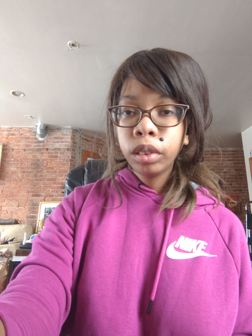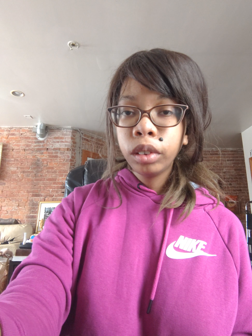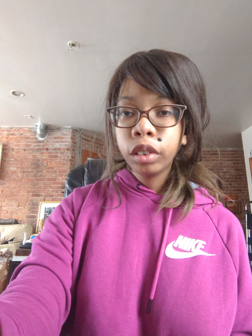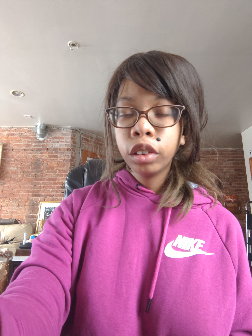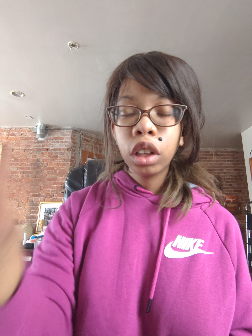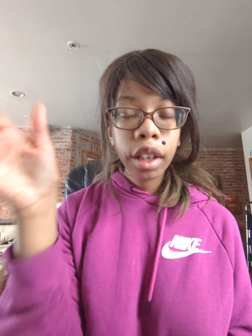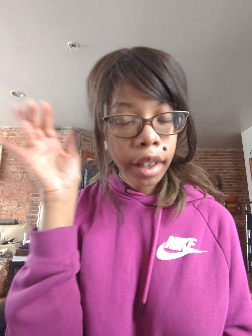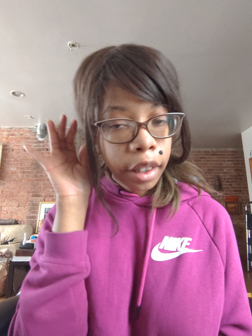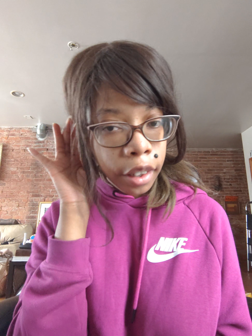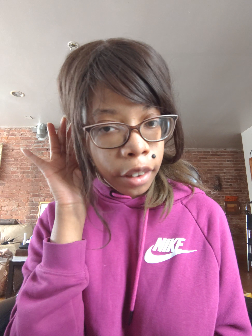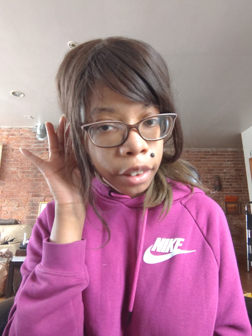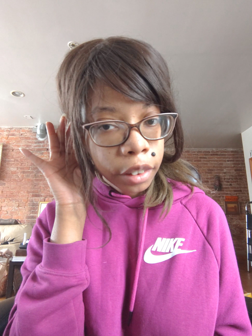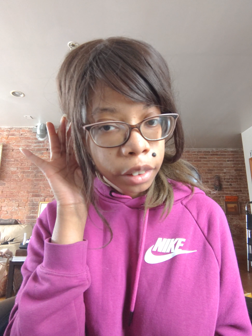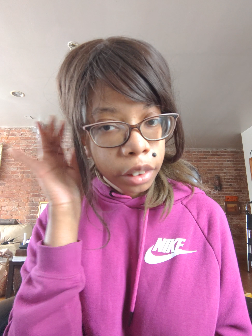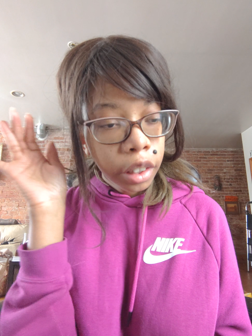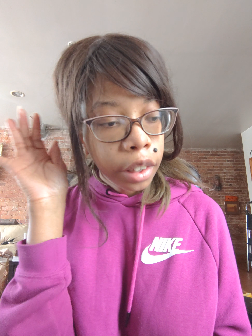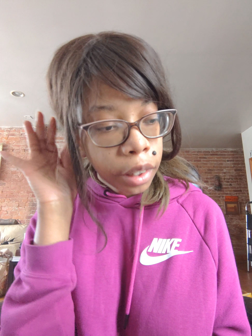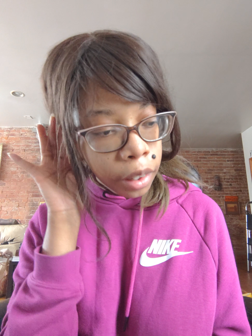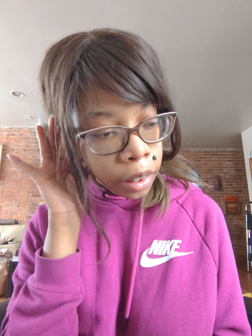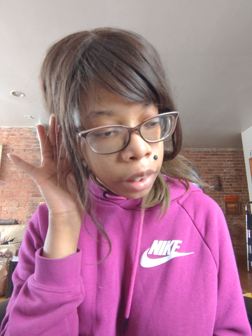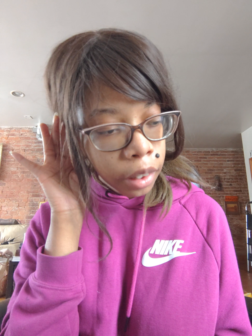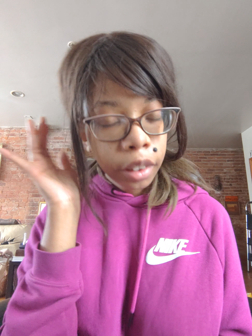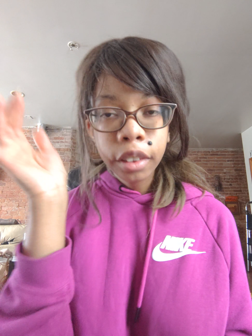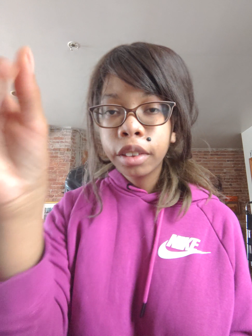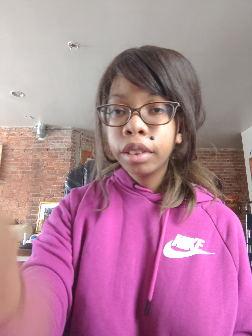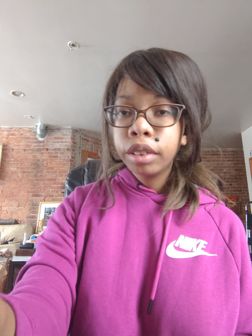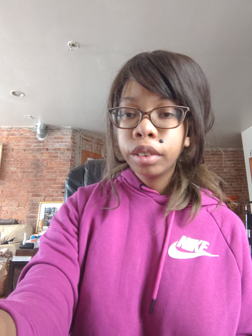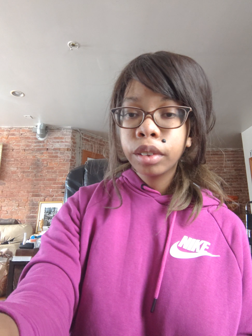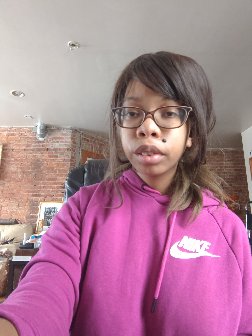listen